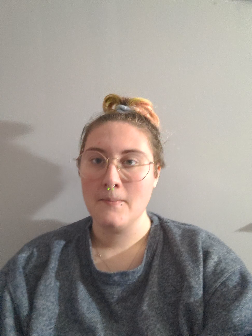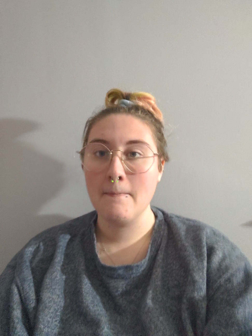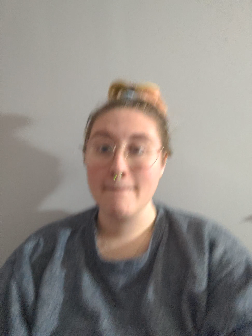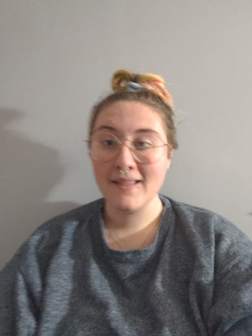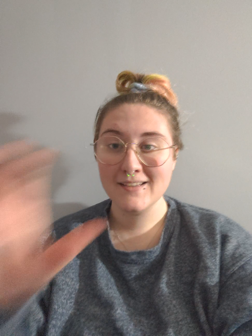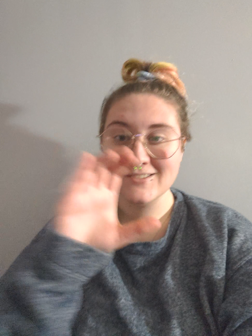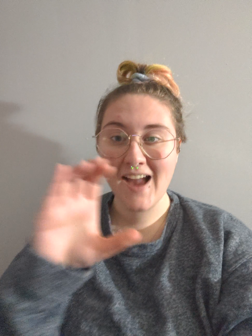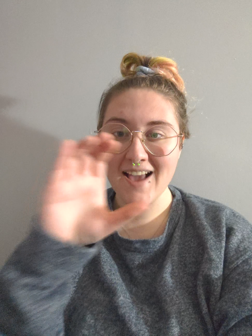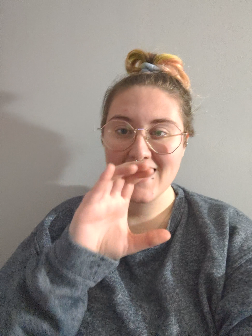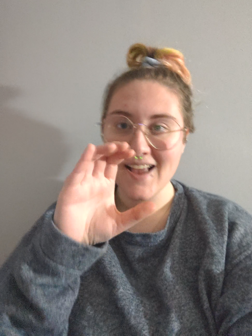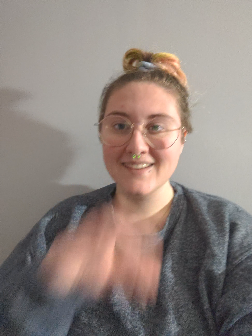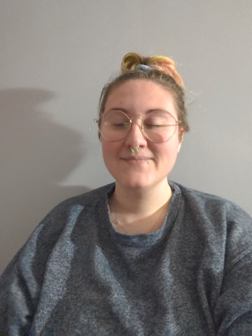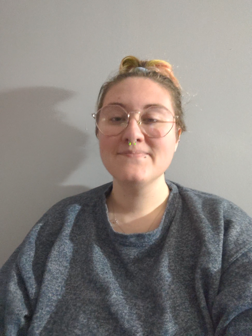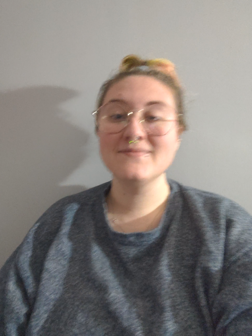chocolate